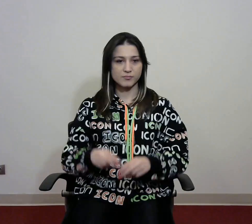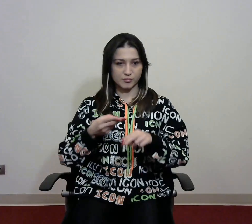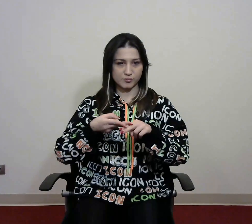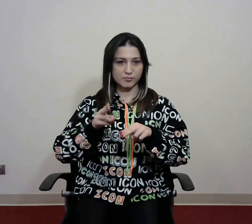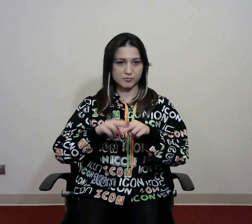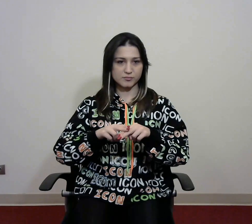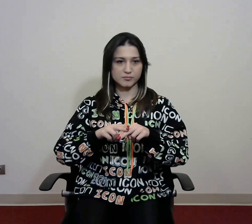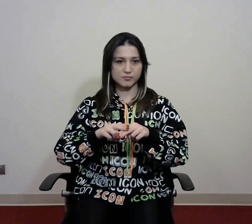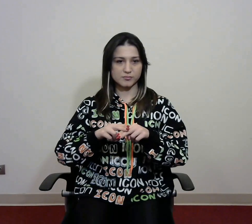bu